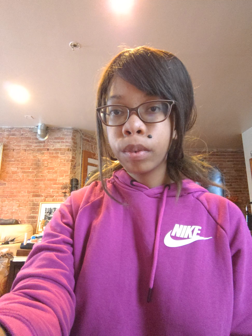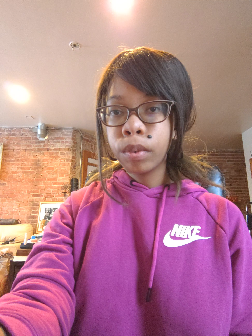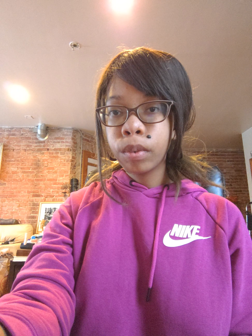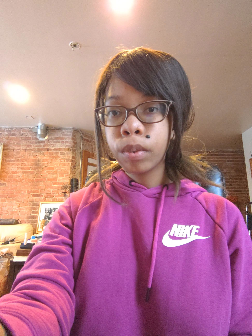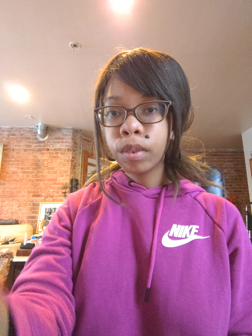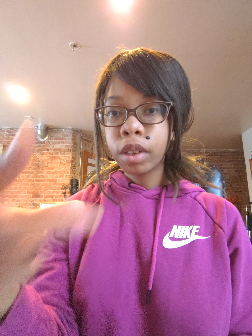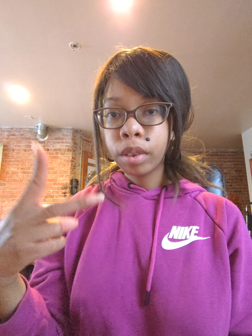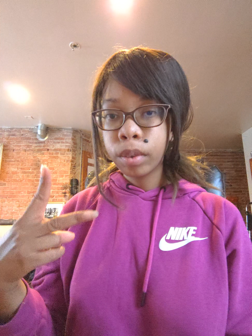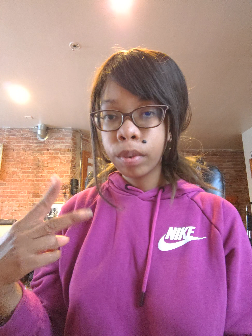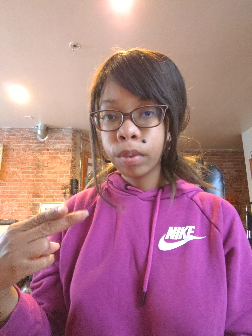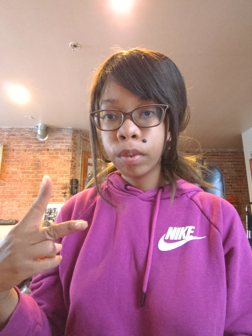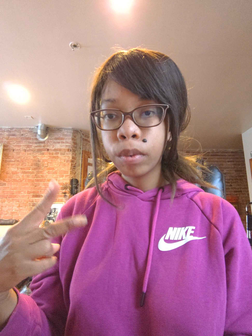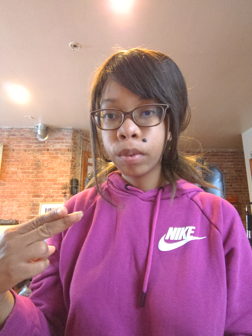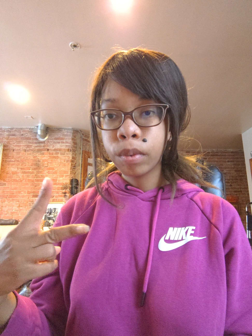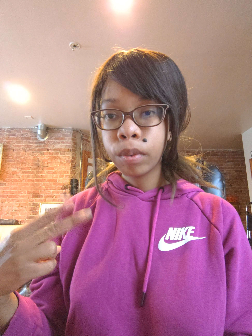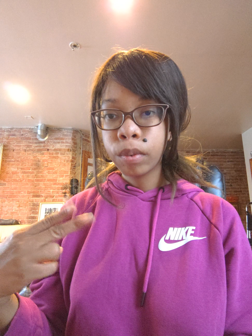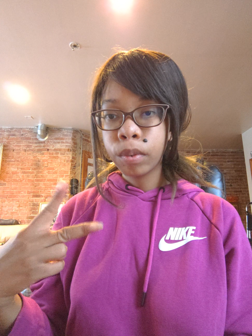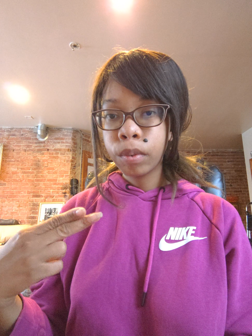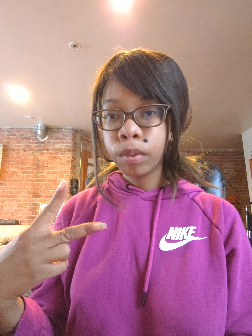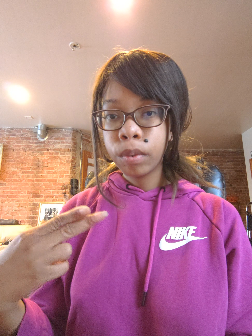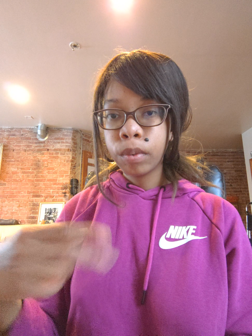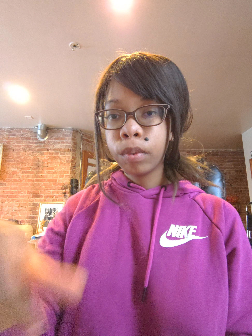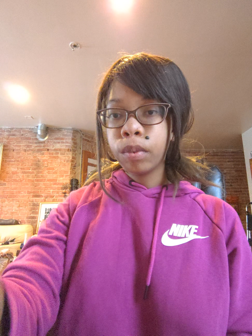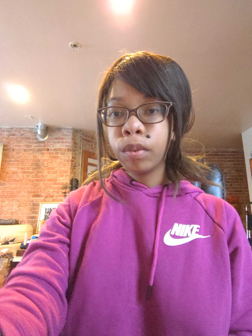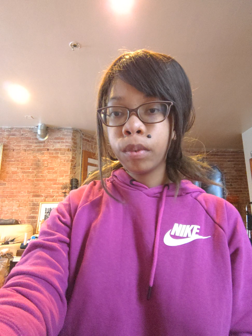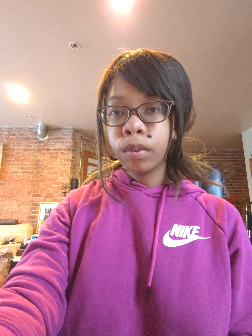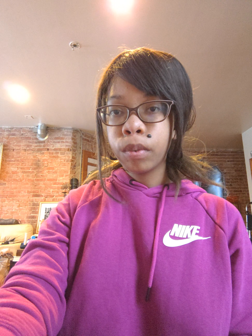scissors